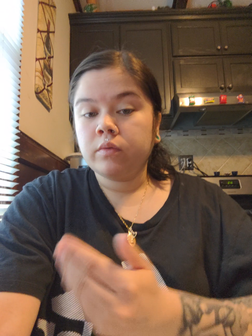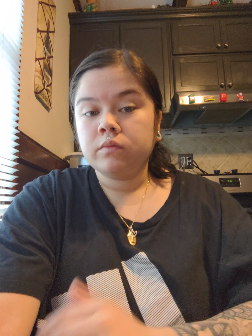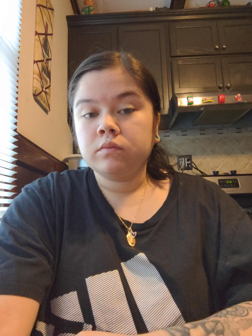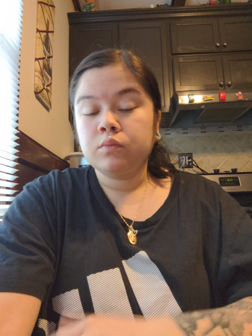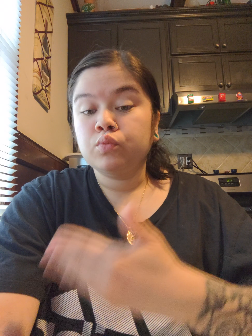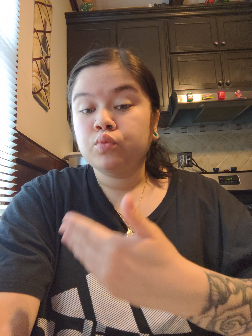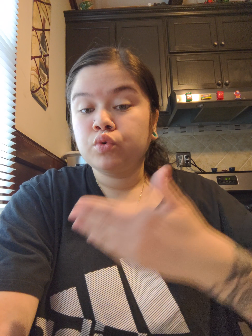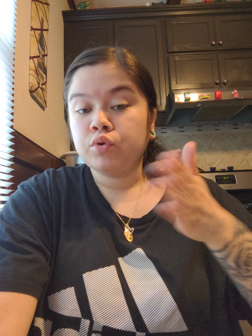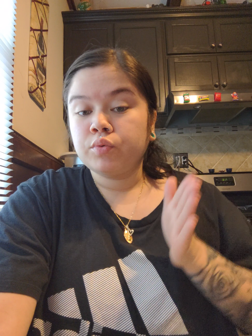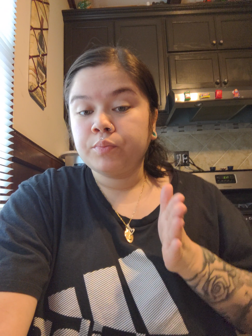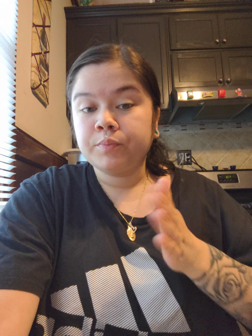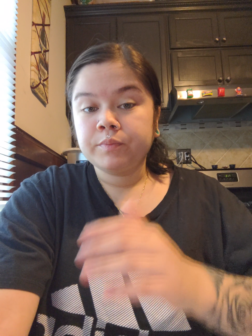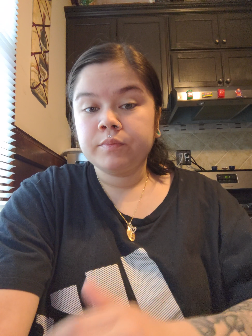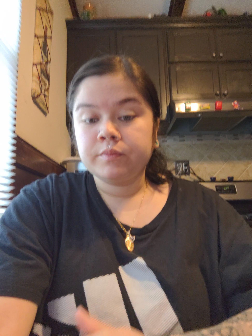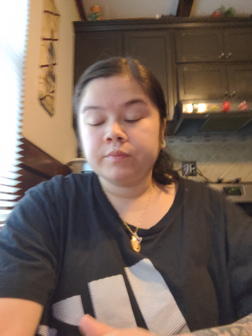room